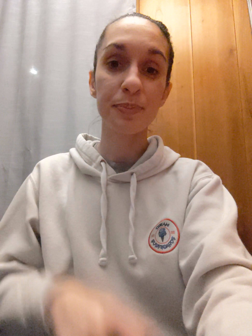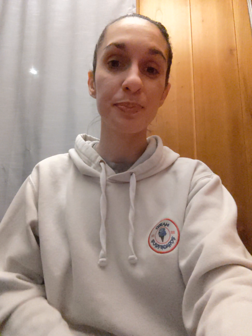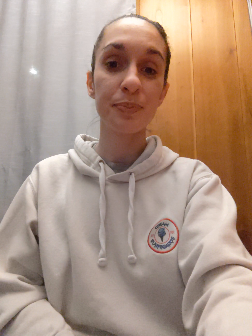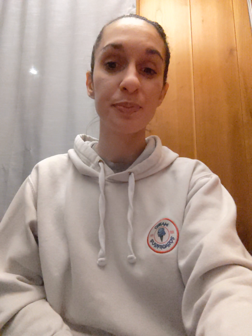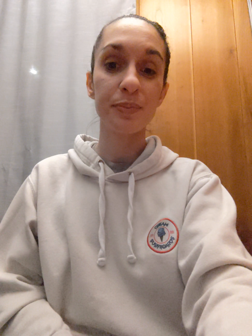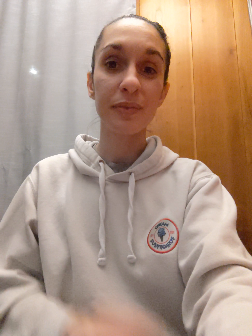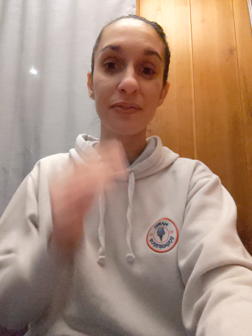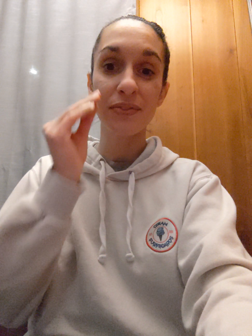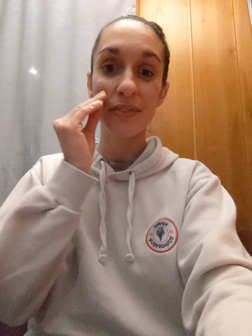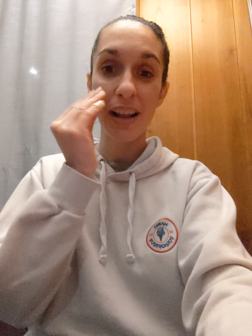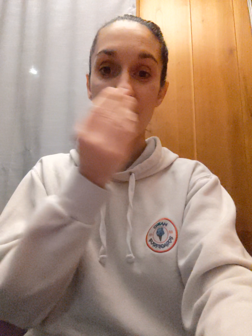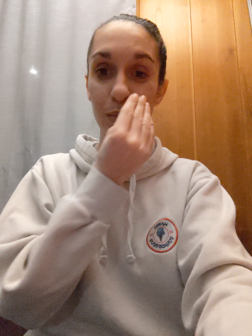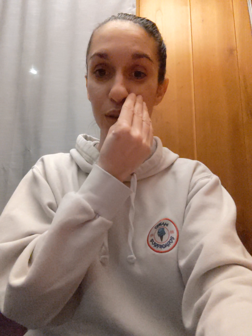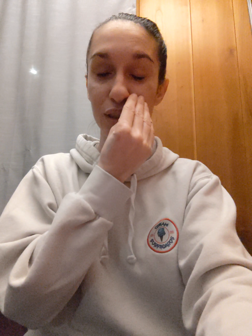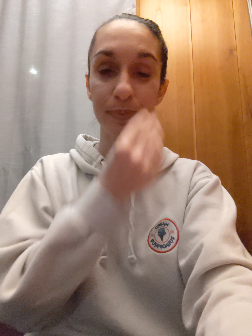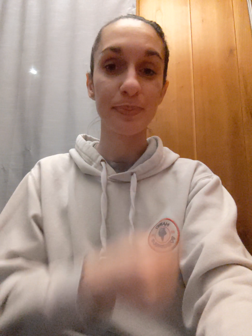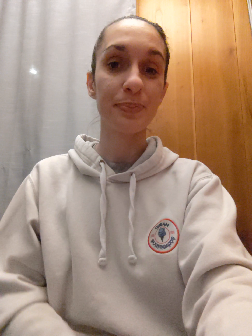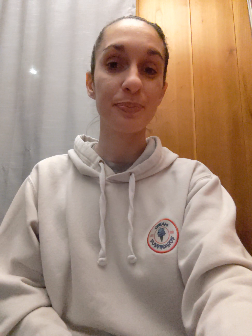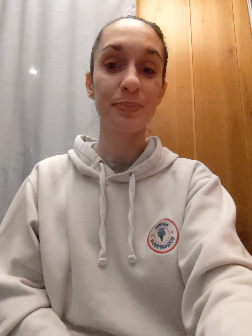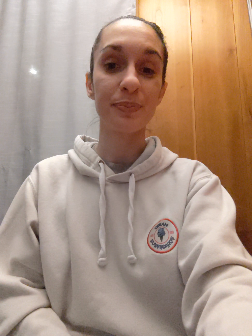flower